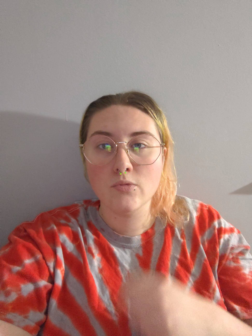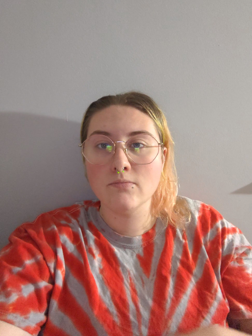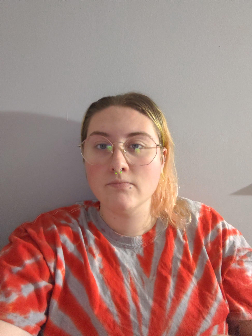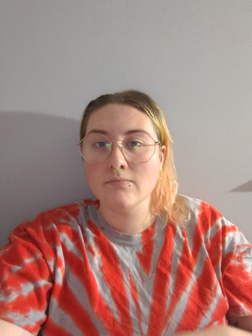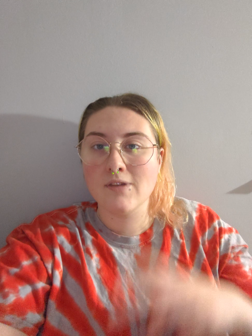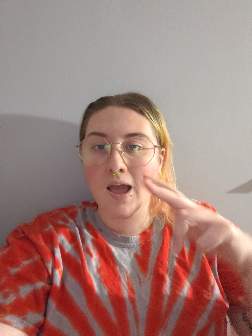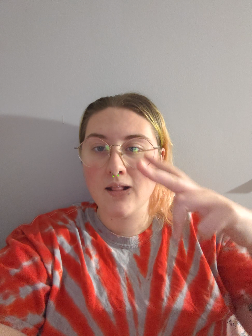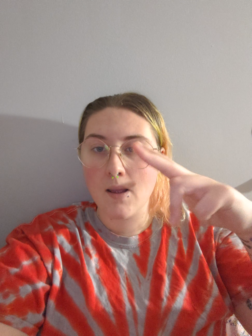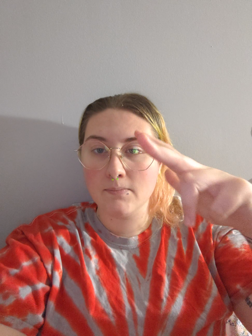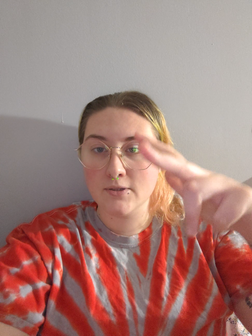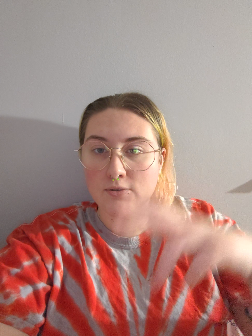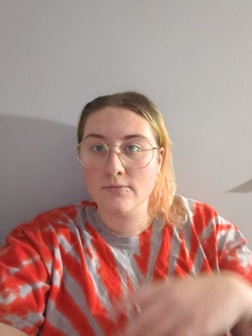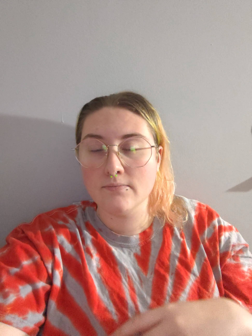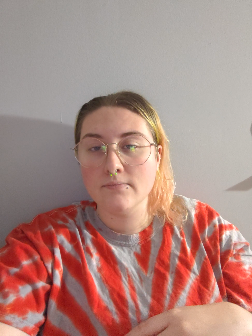helicopter